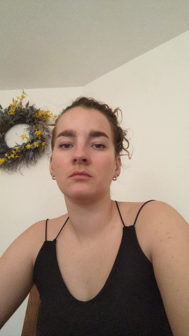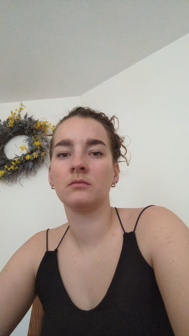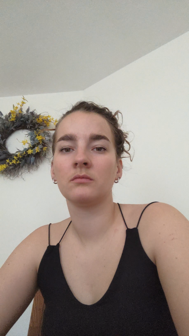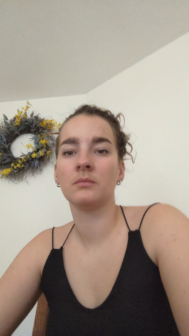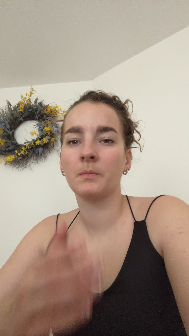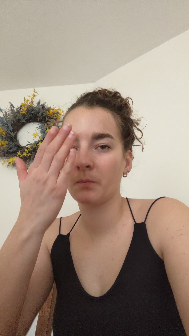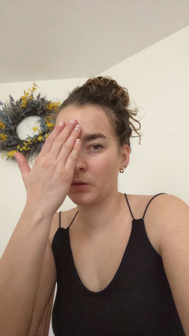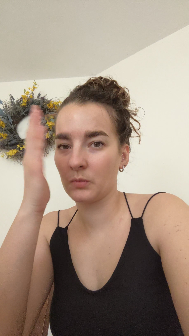peekaboo